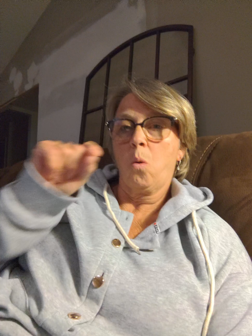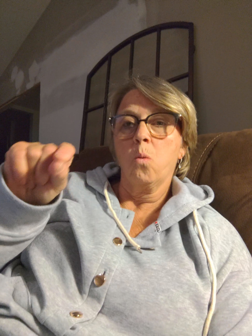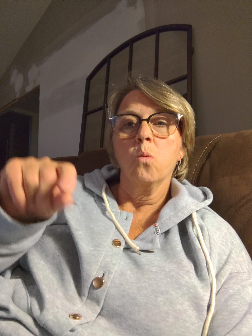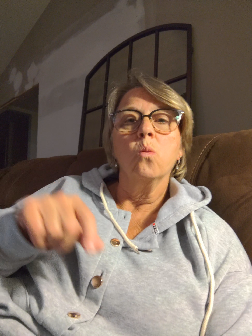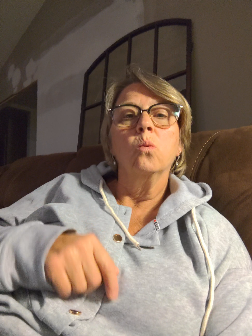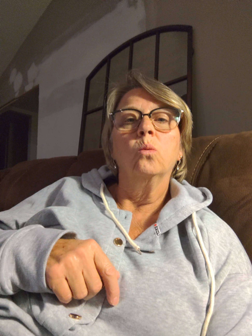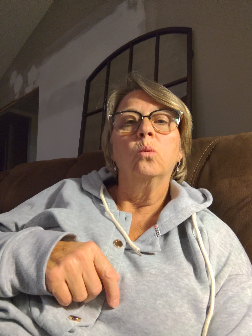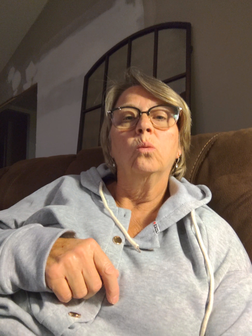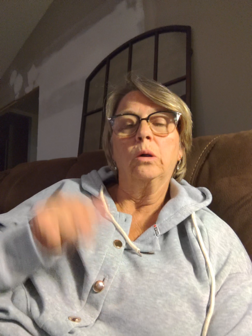go